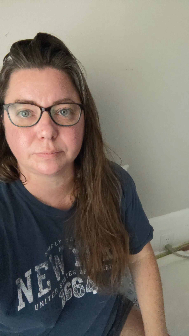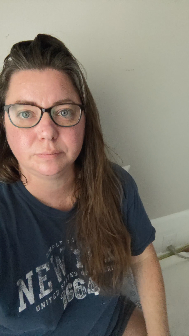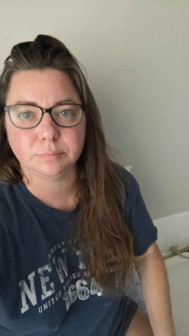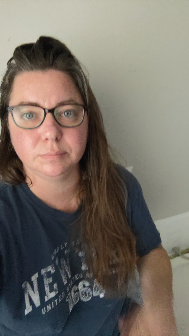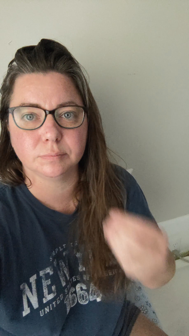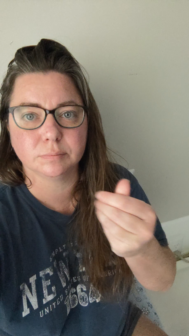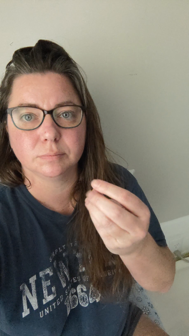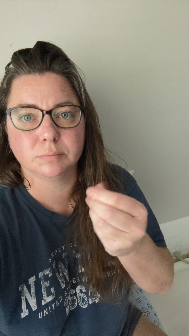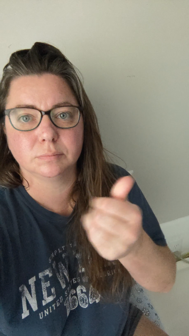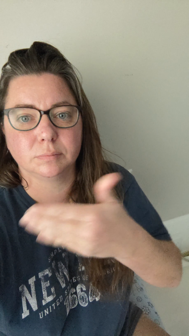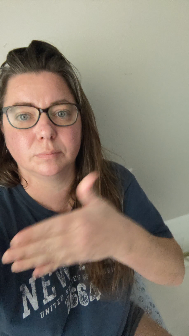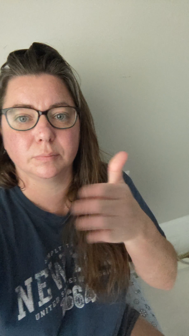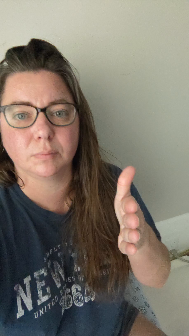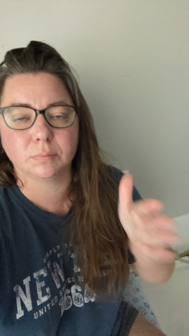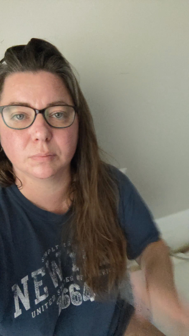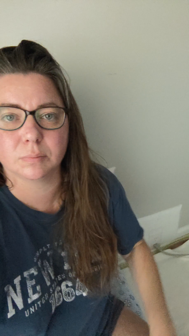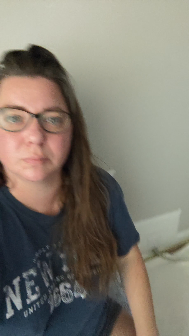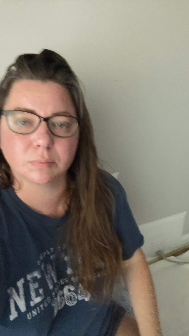sandbox